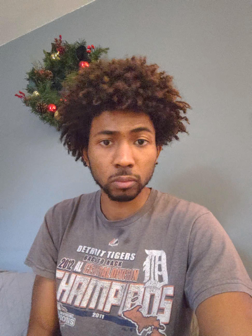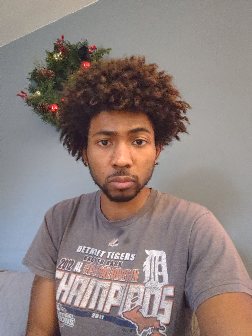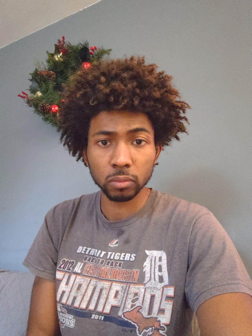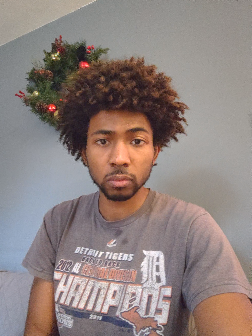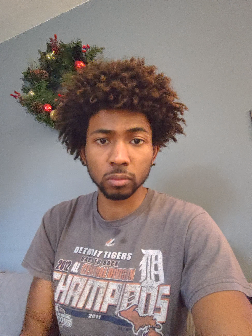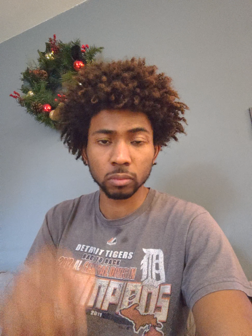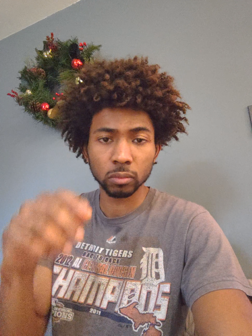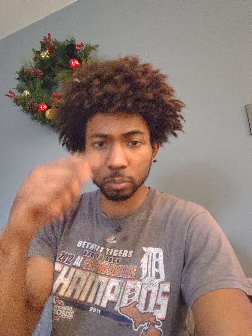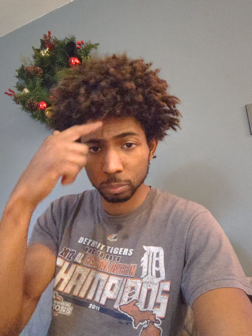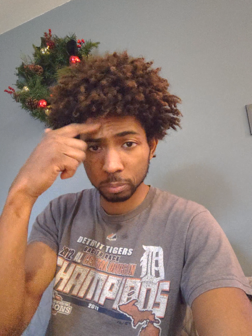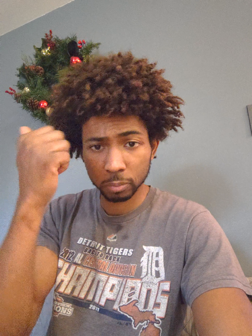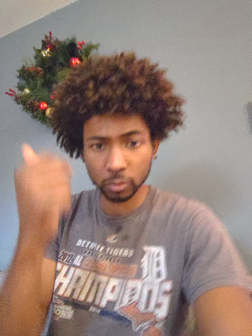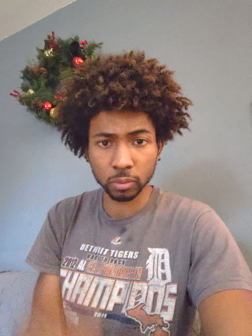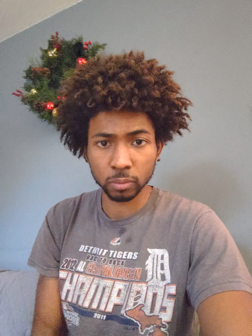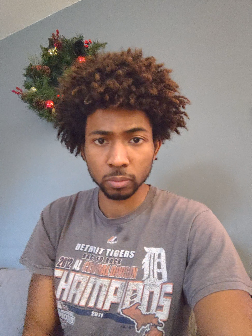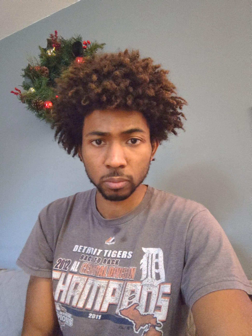because